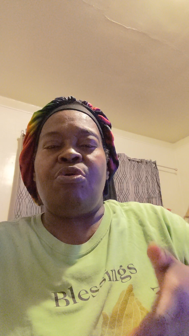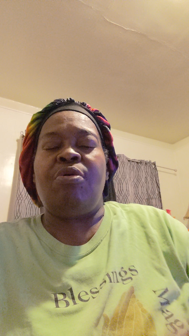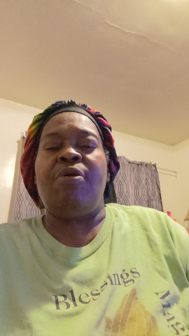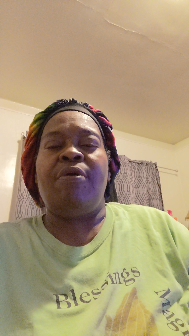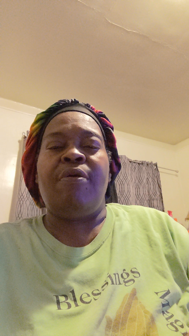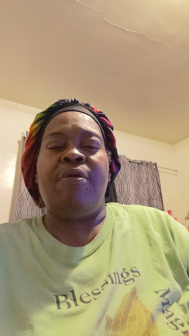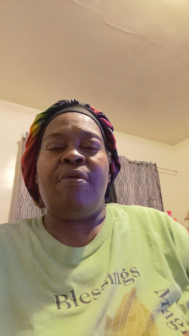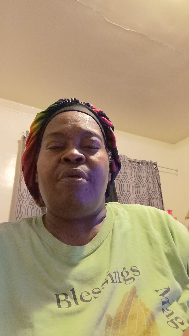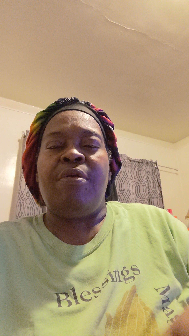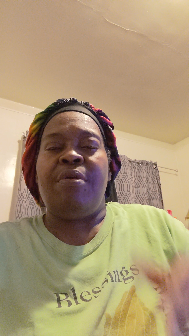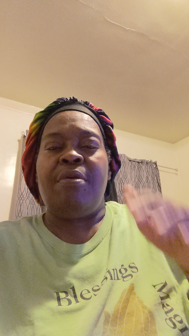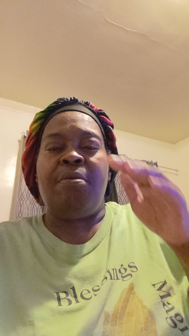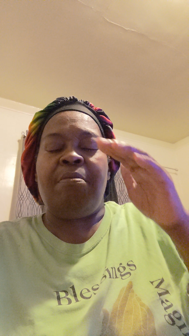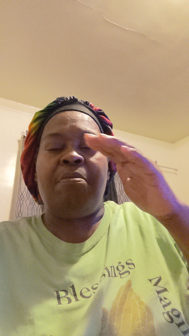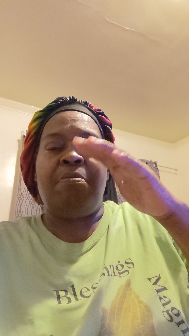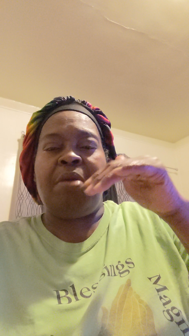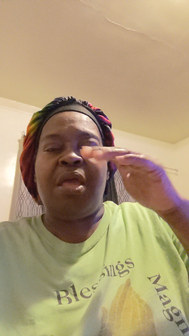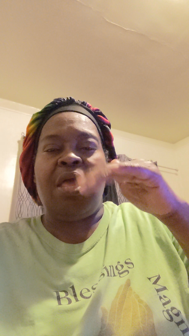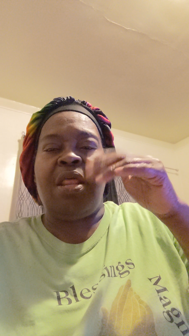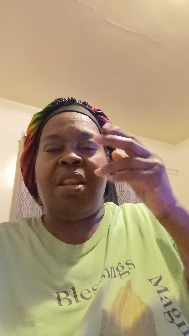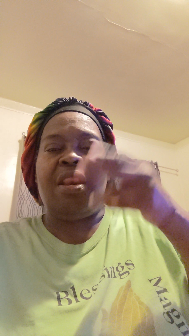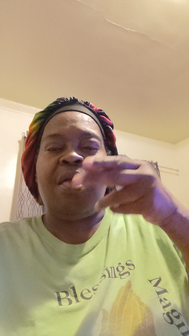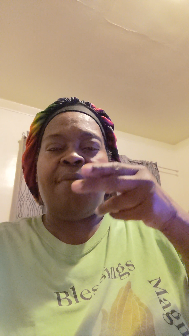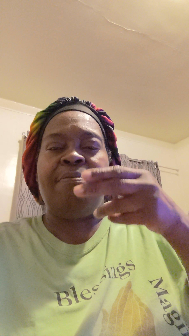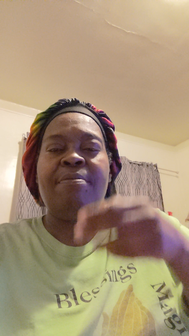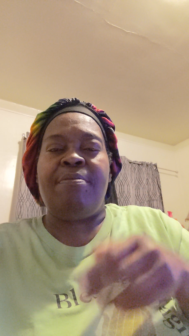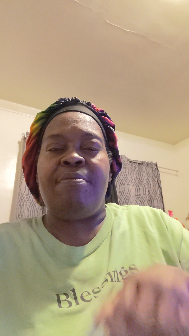pet's name